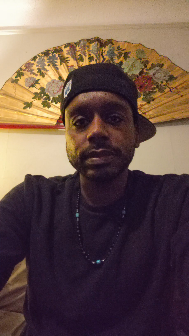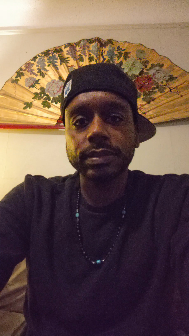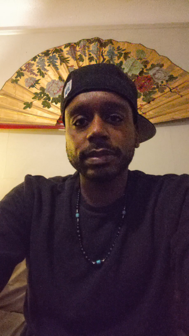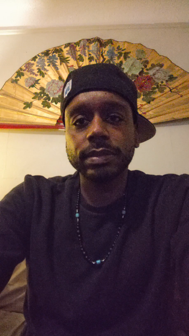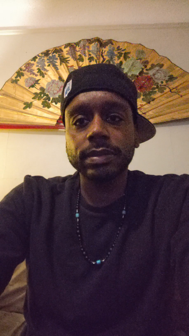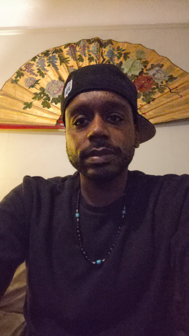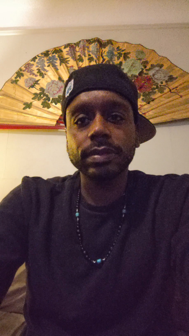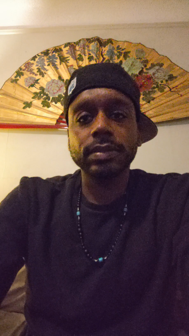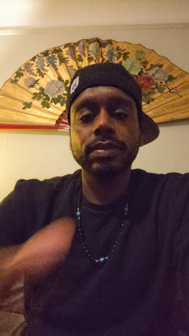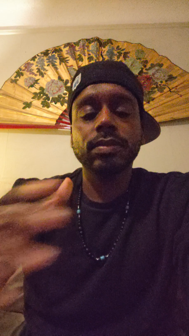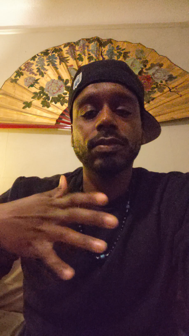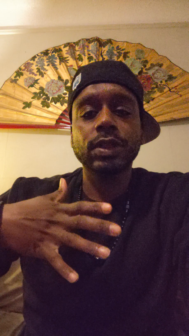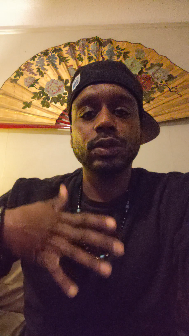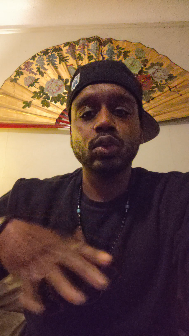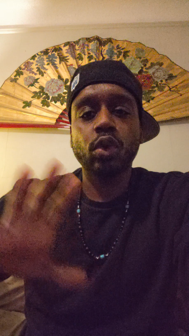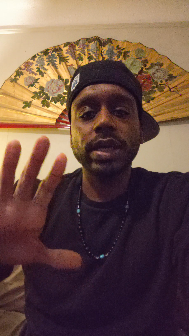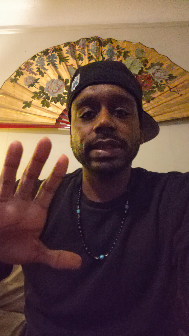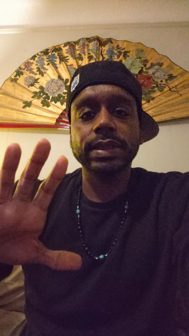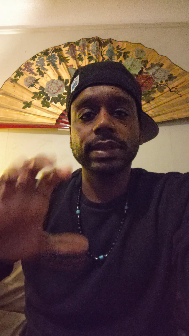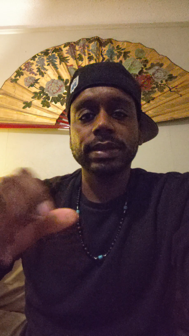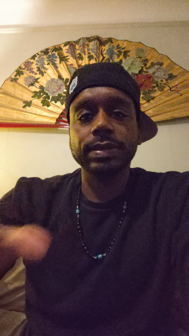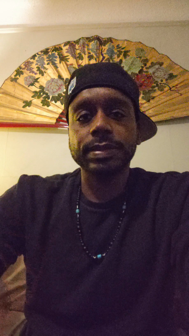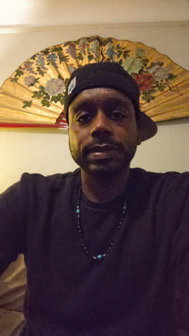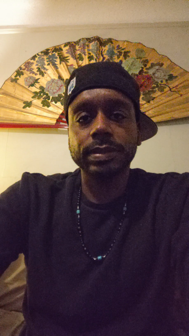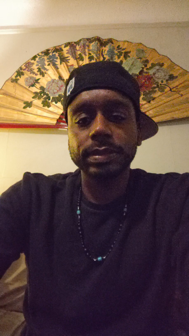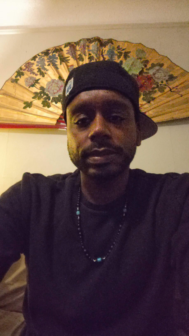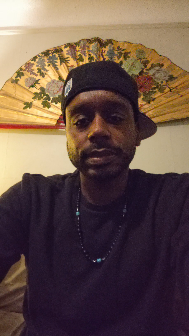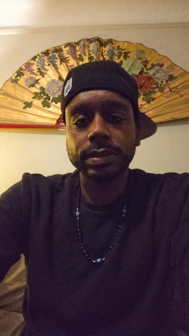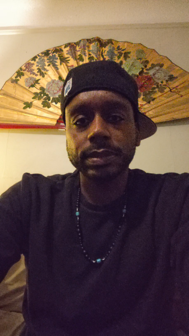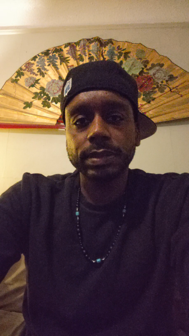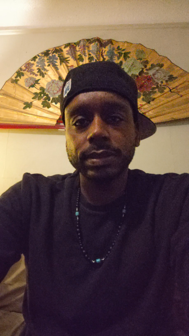dress